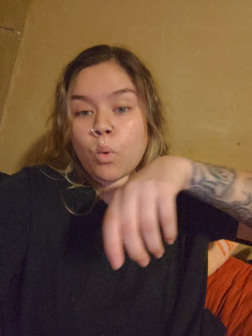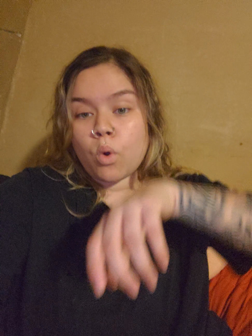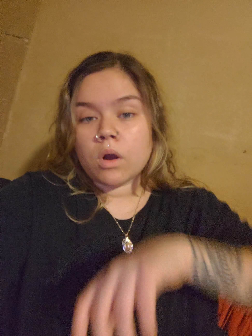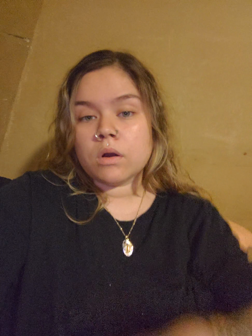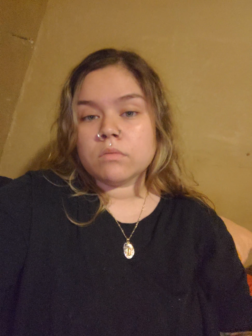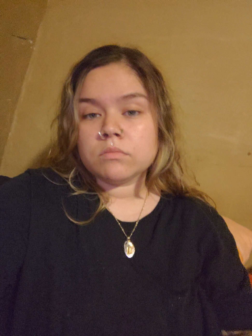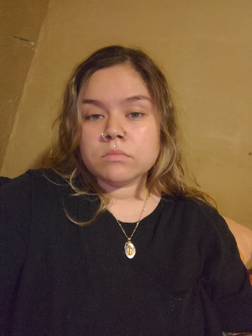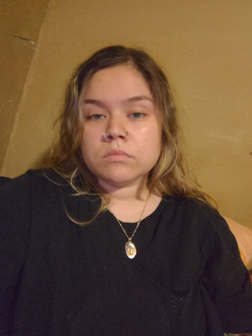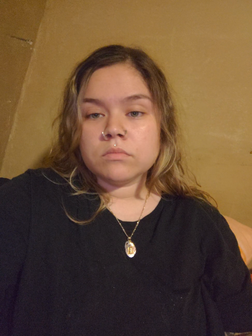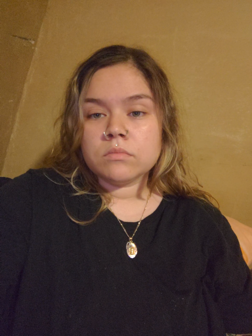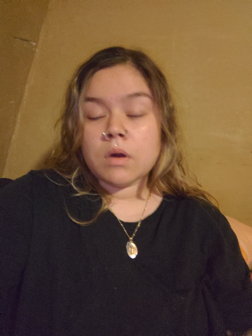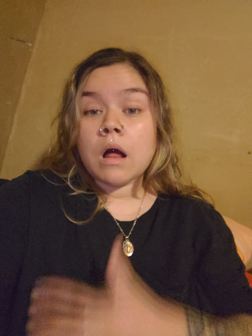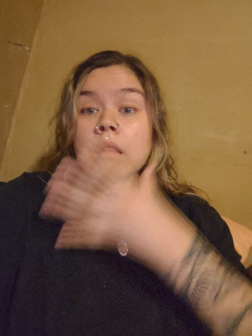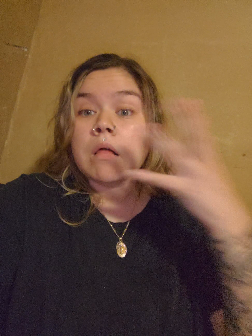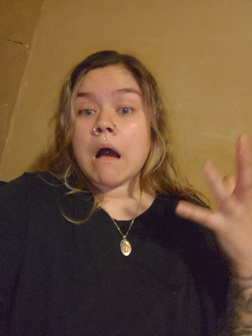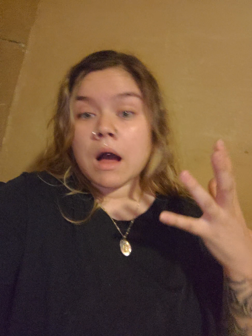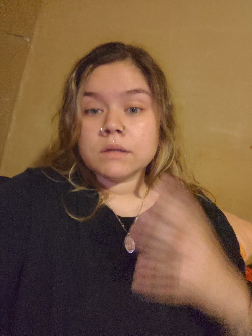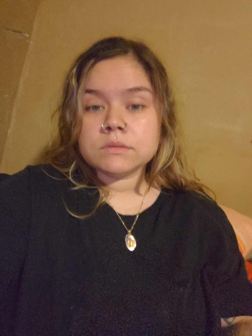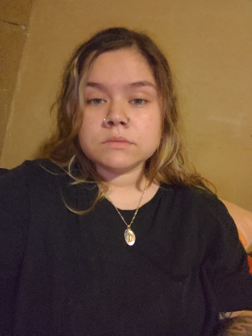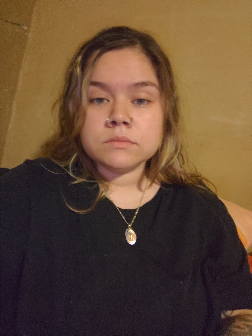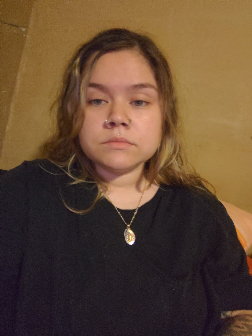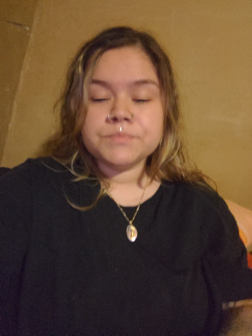a lot